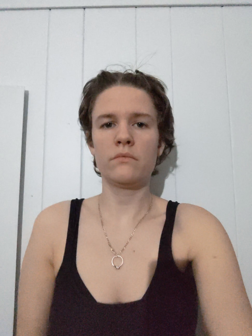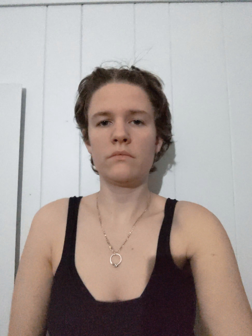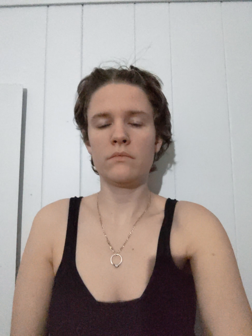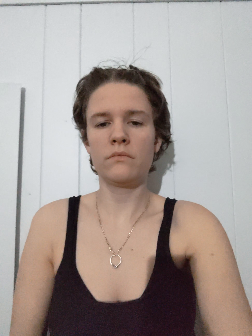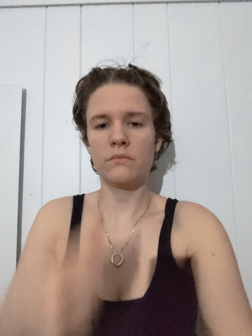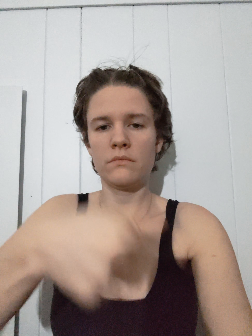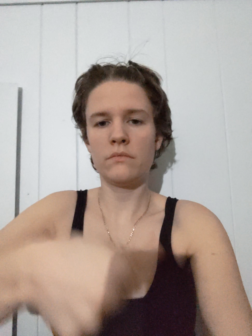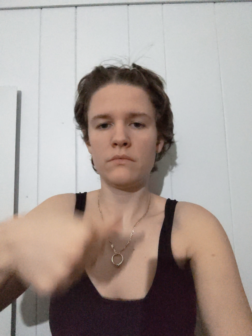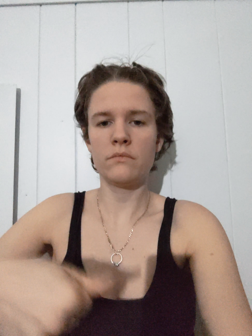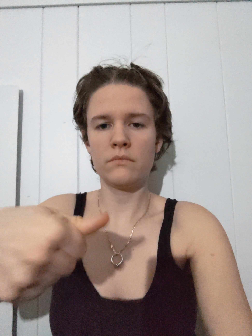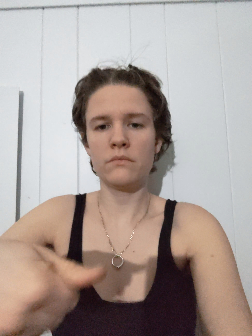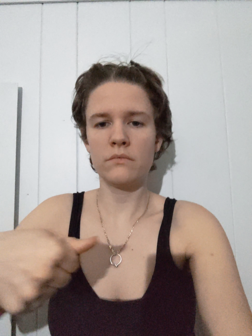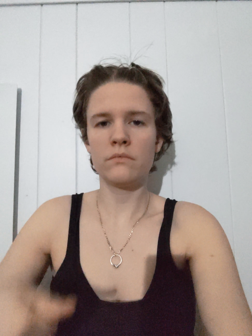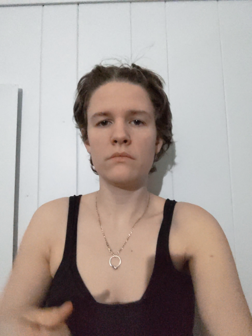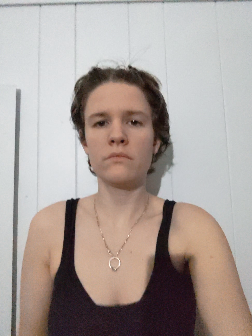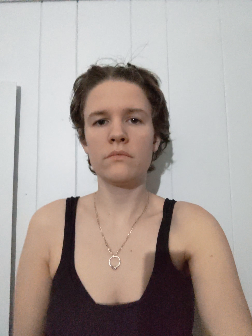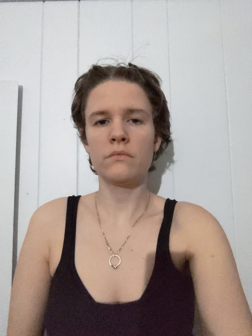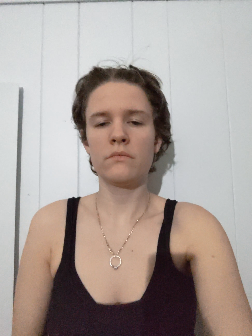puzzle